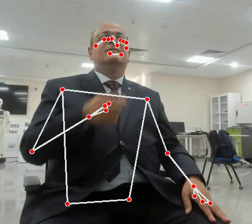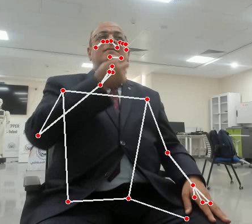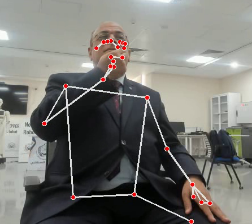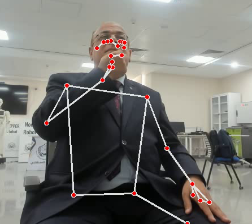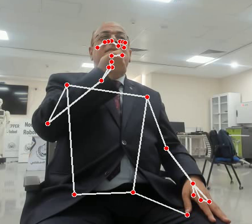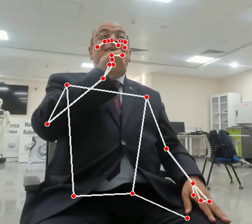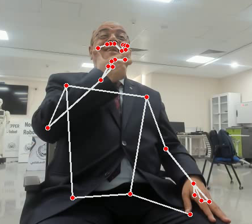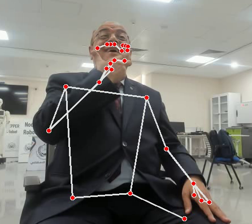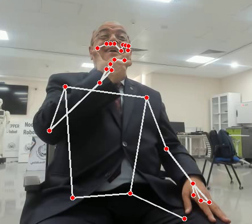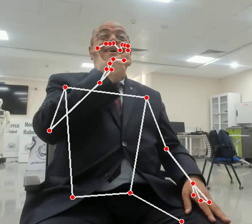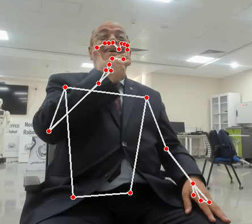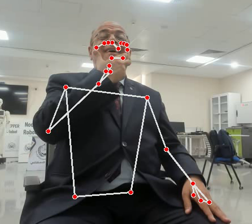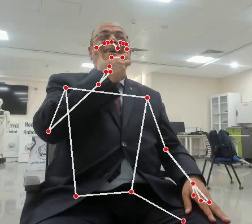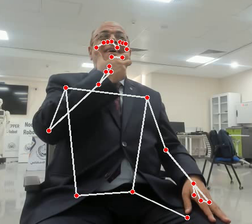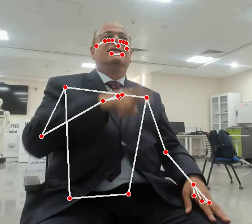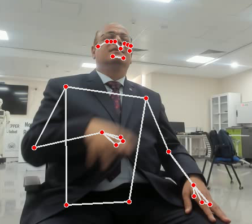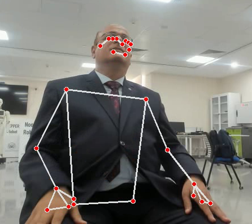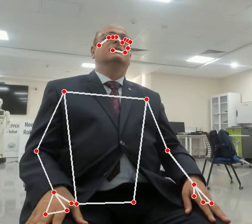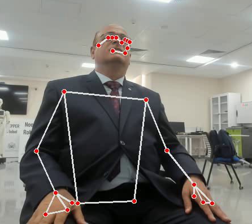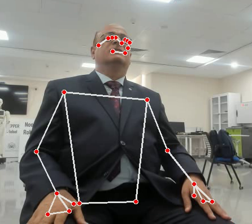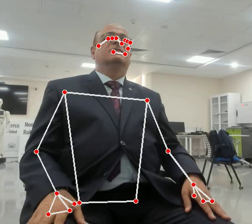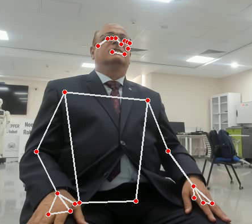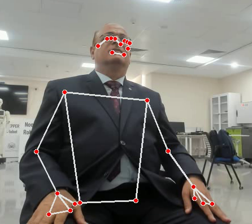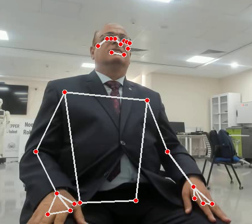yadhk